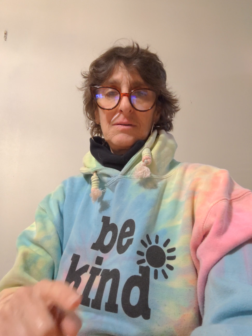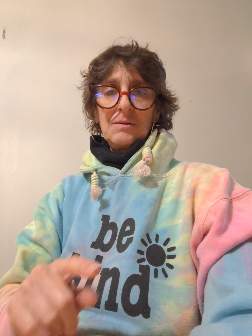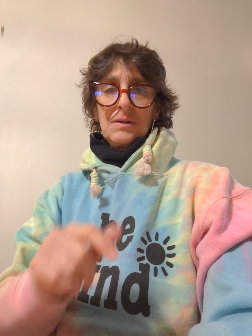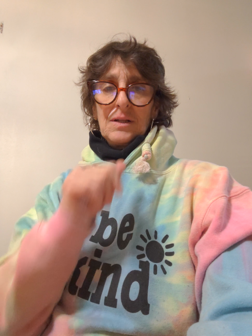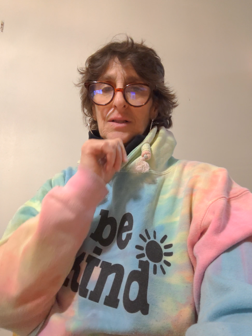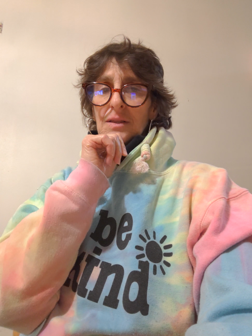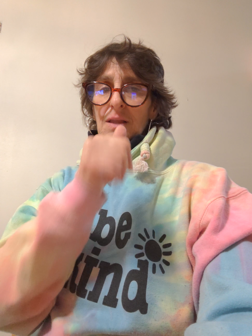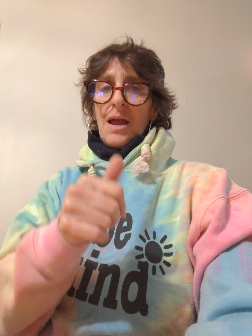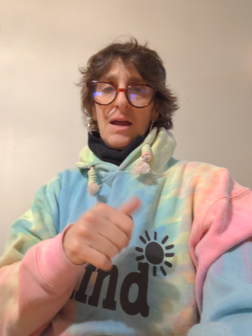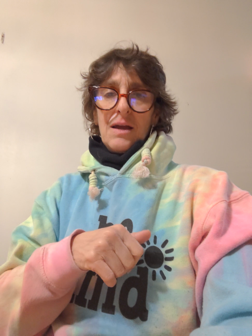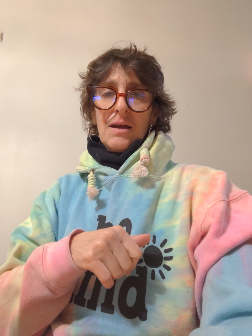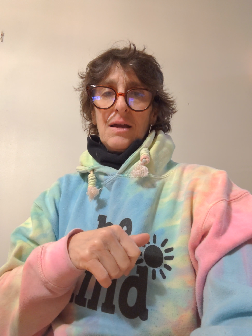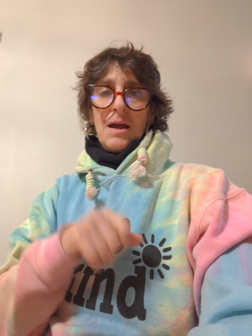not